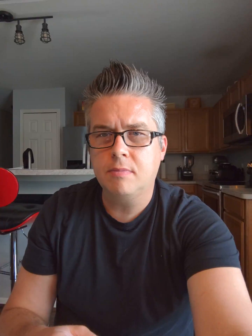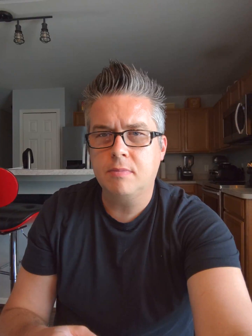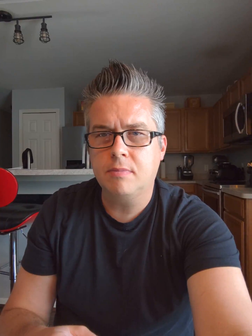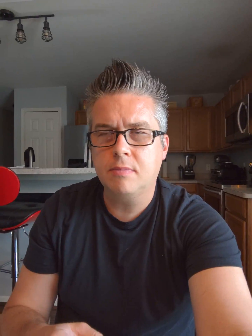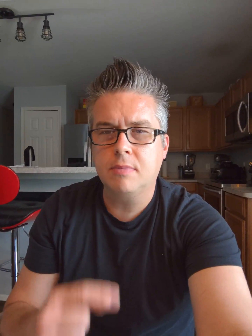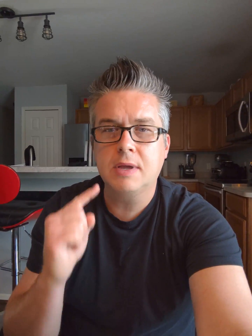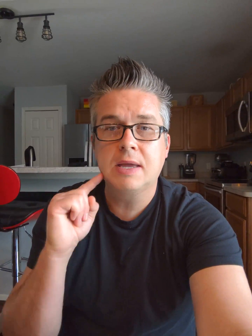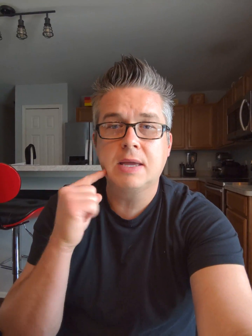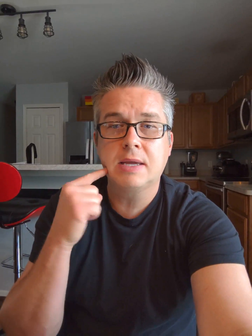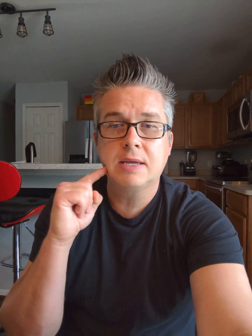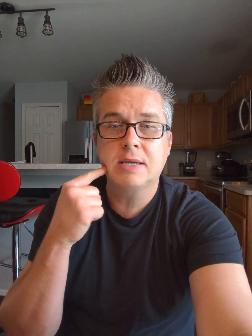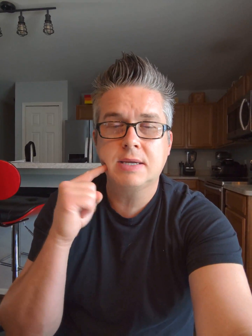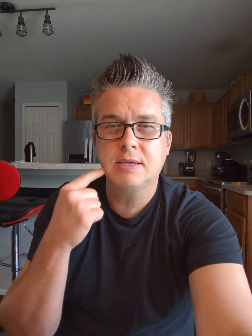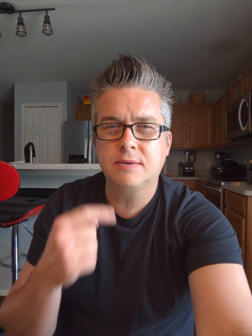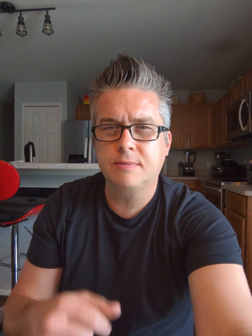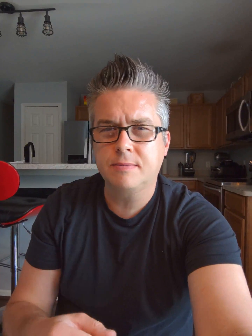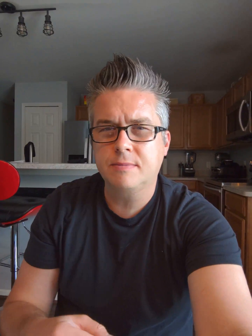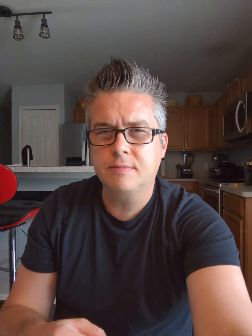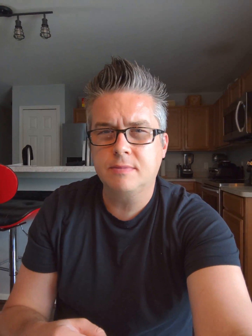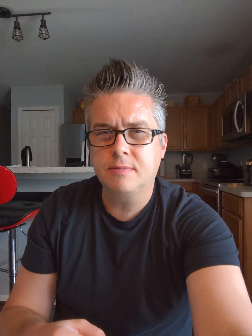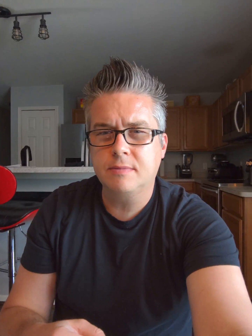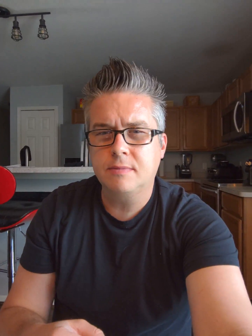candy